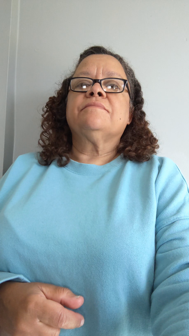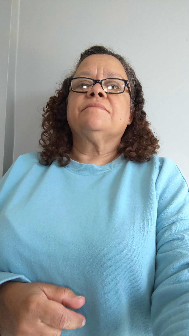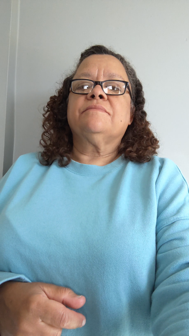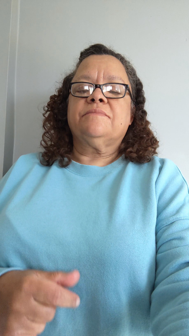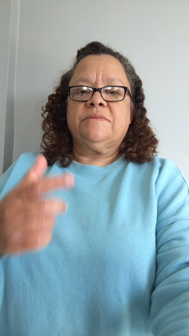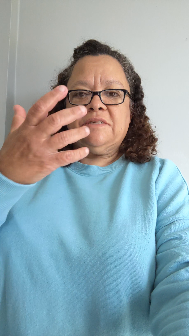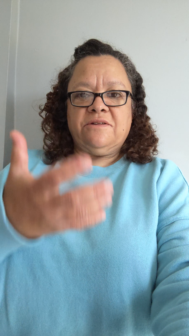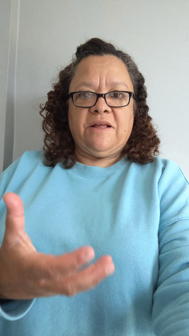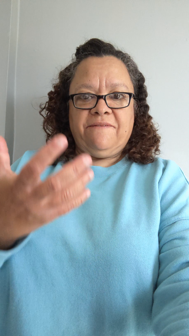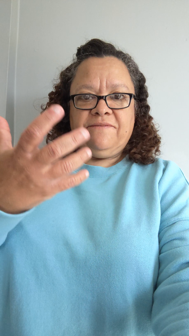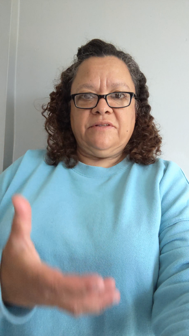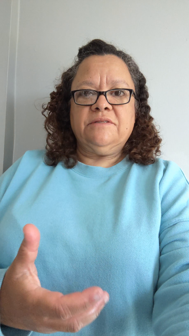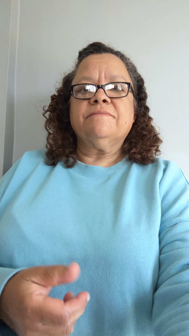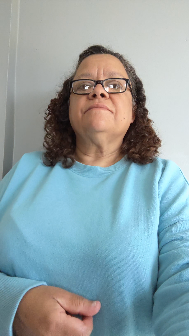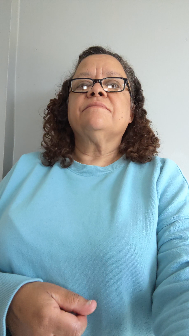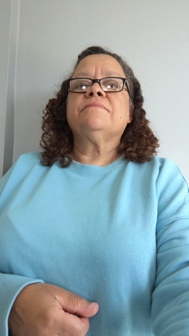heavy